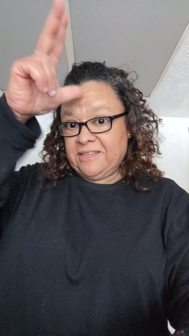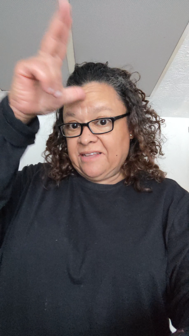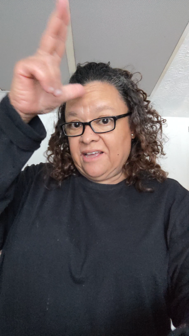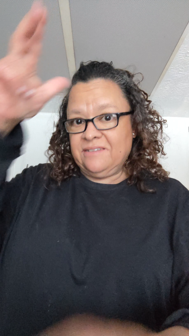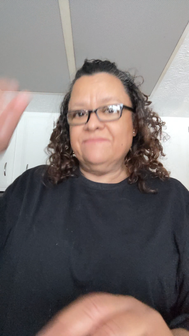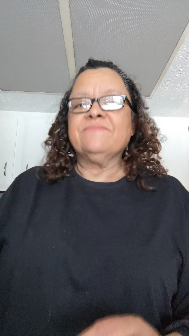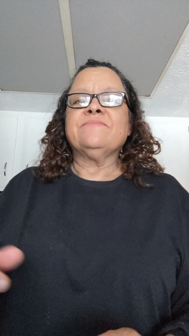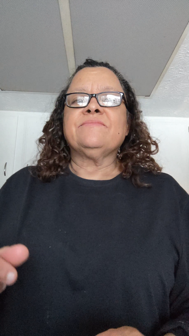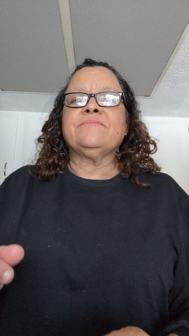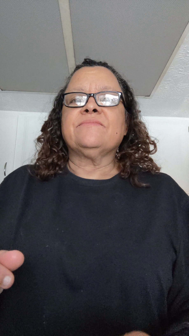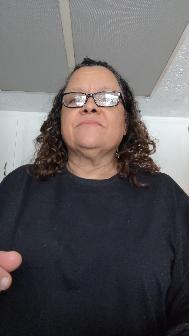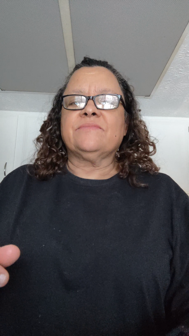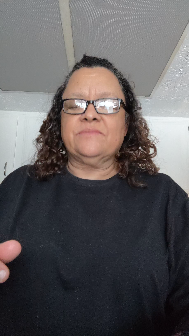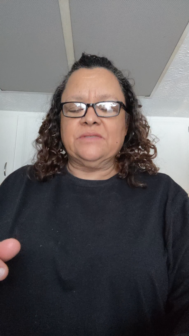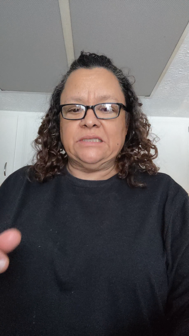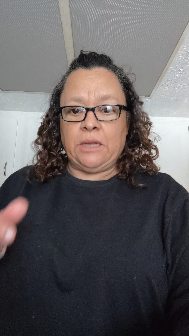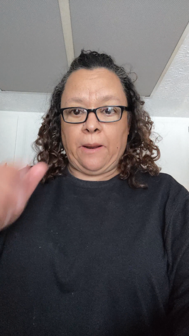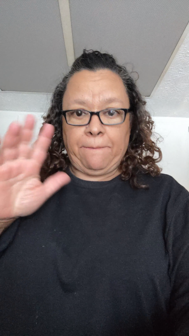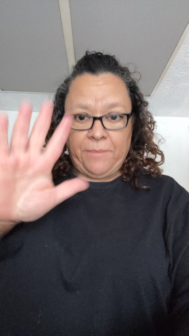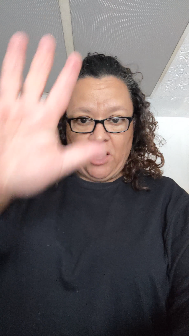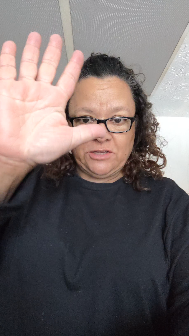push